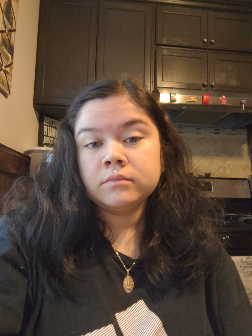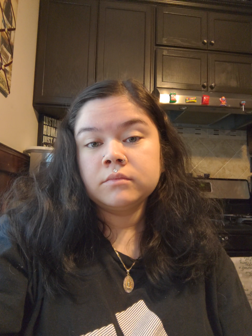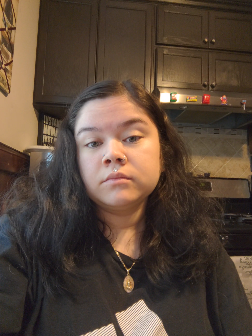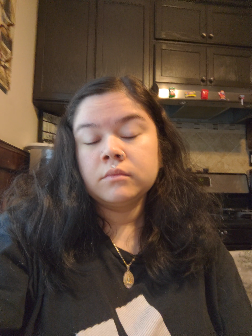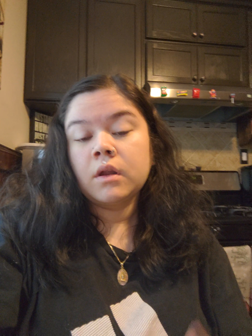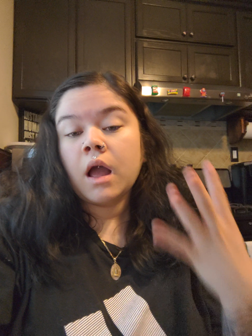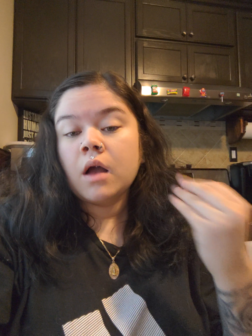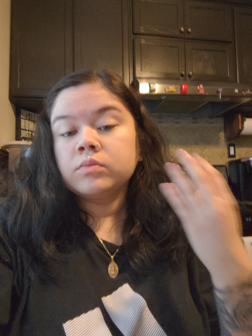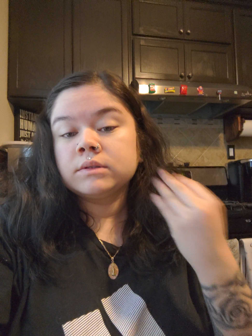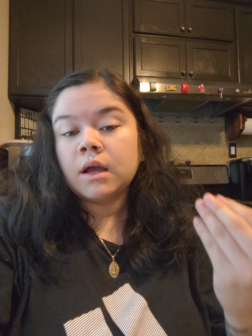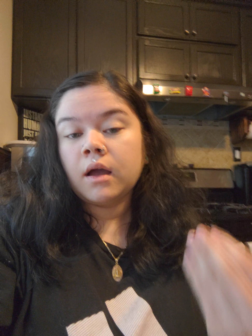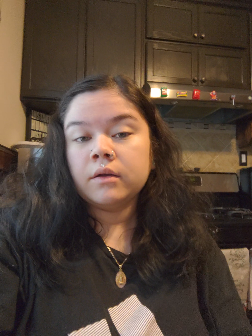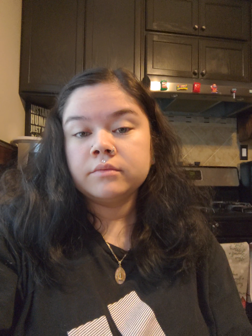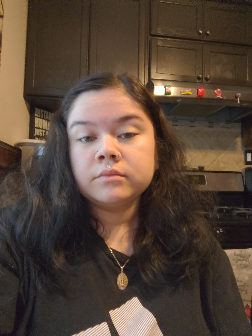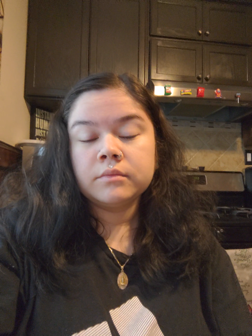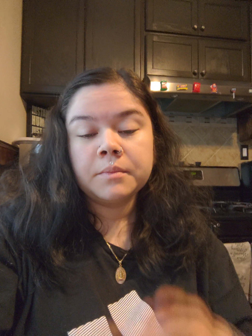outside